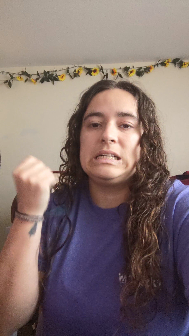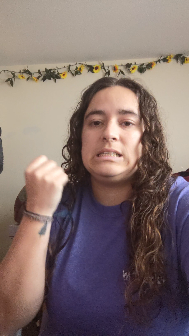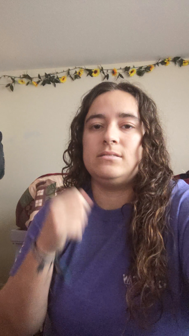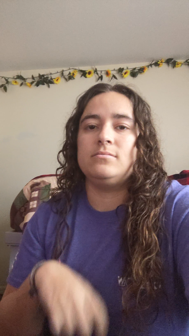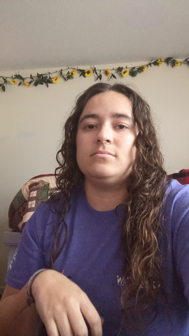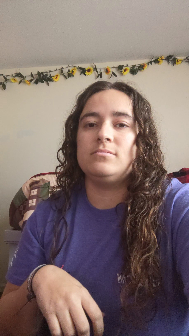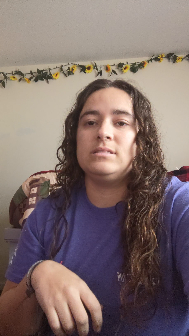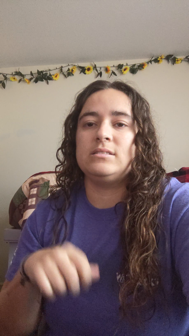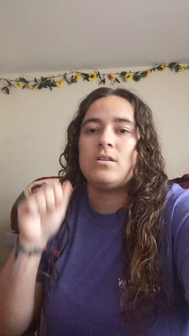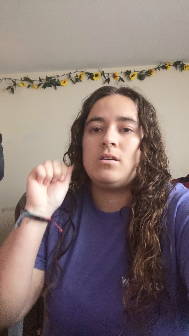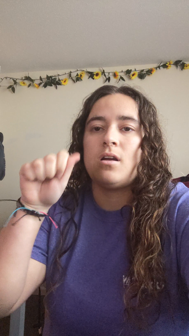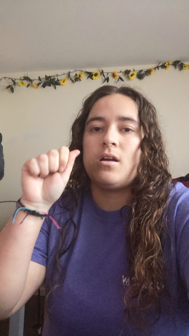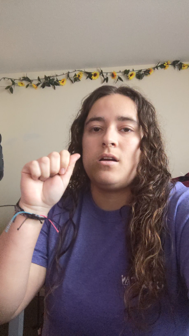knock